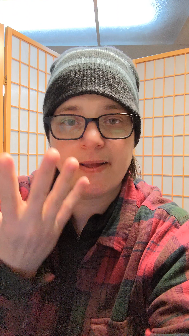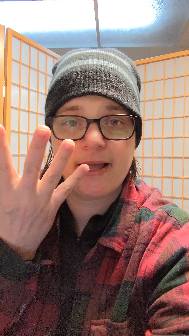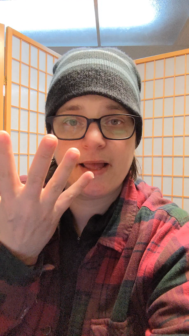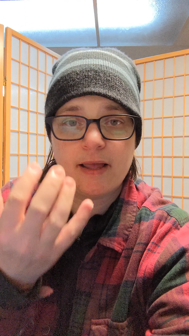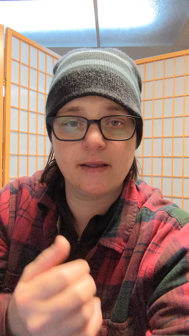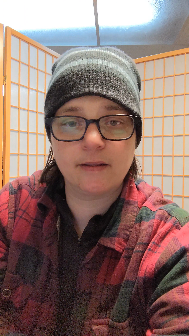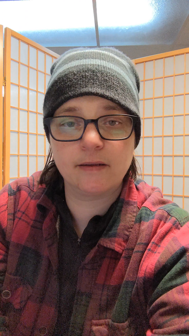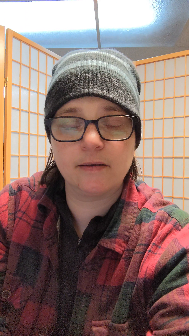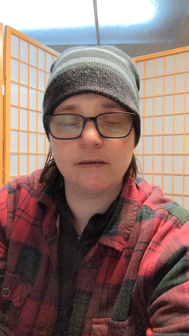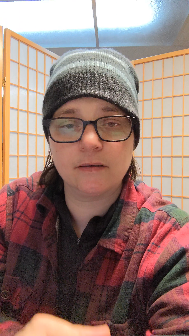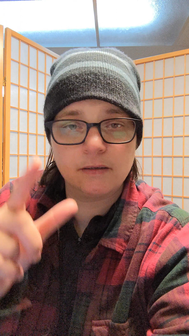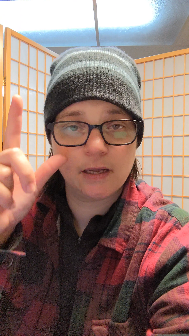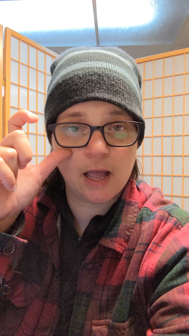camera